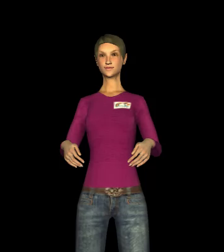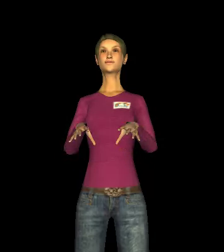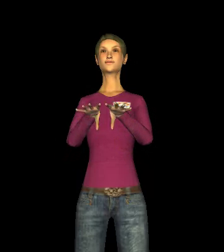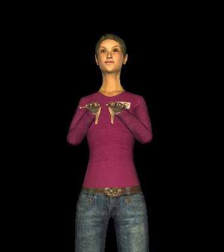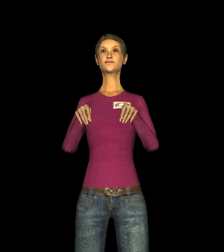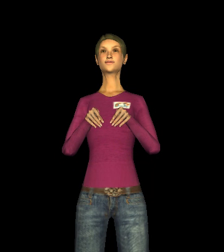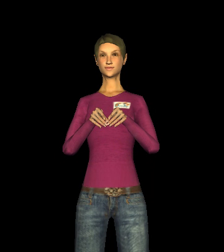عائلة